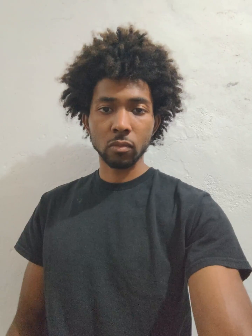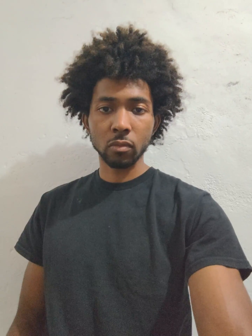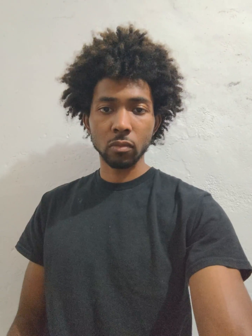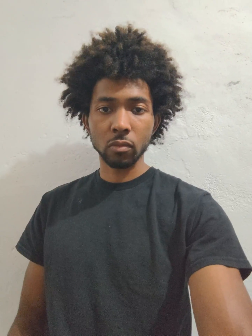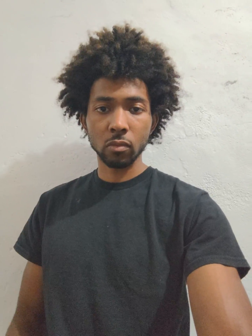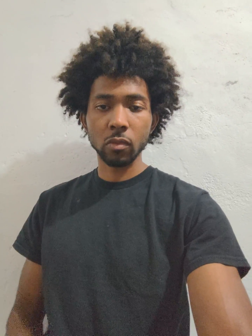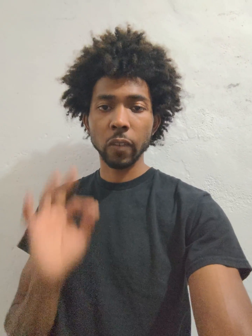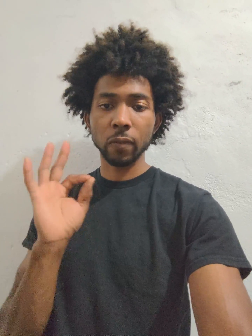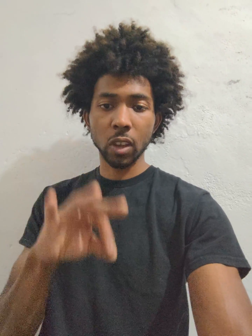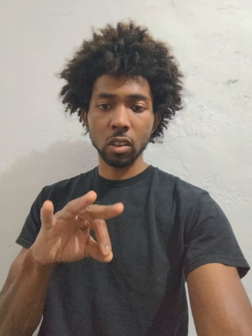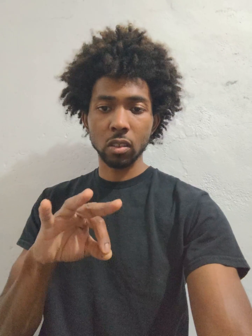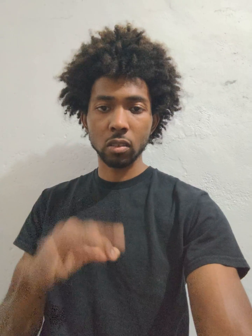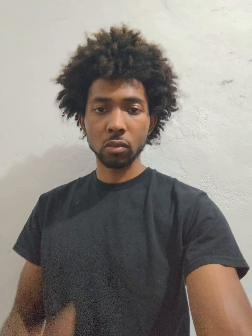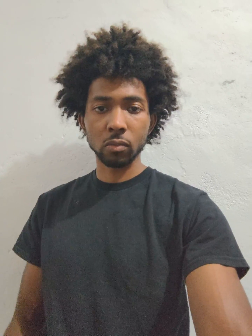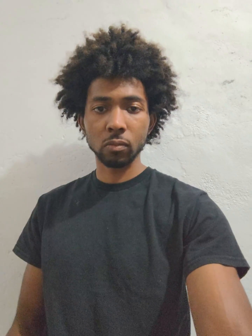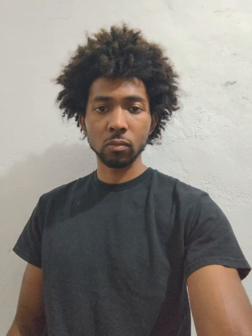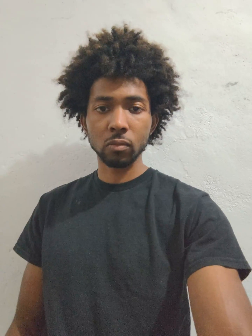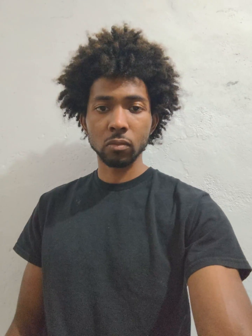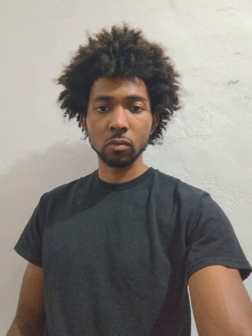fit